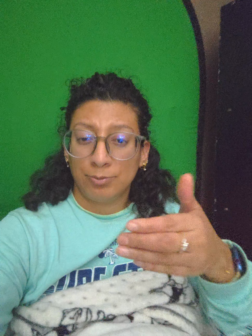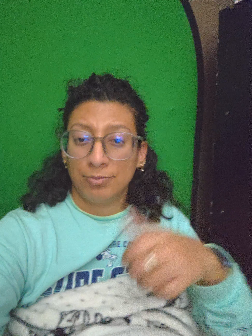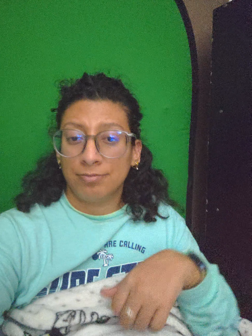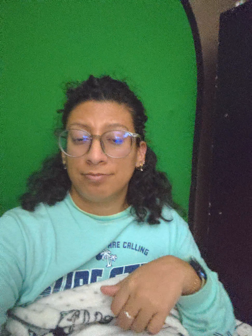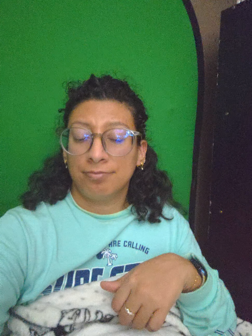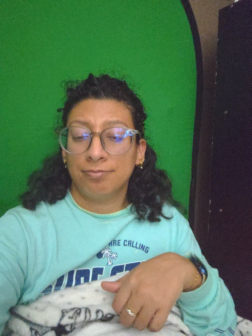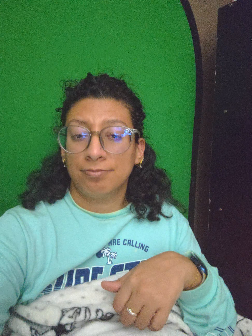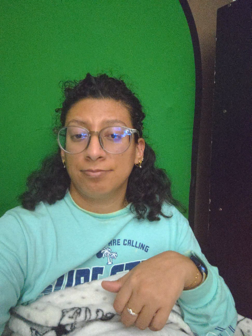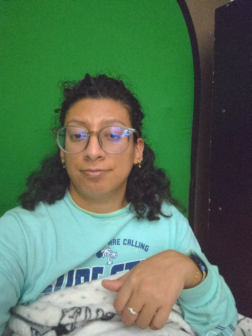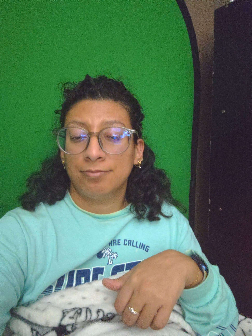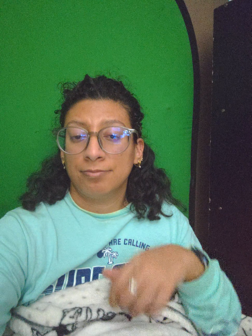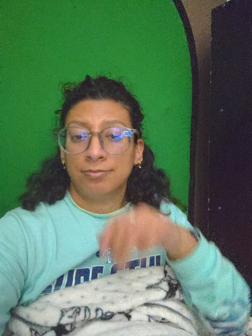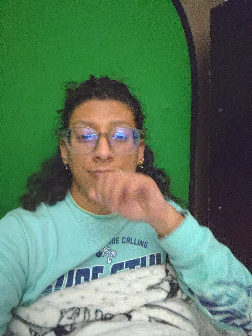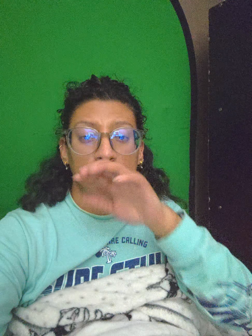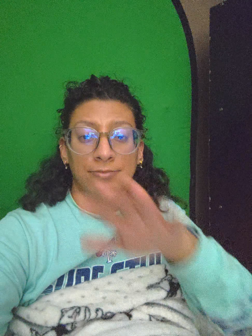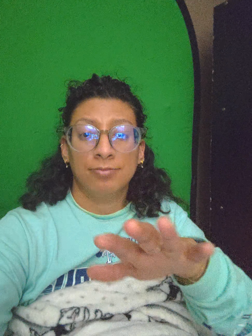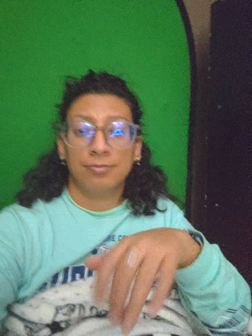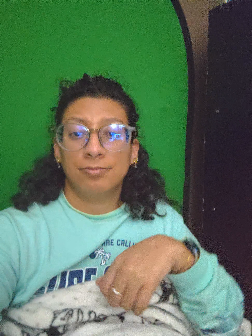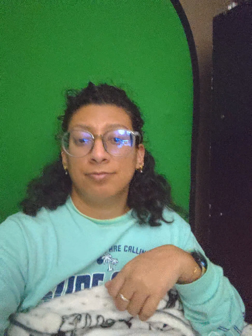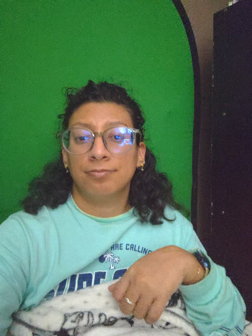blow